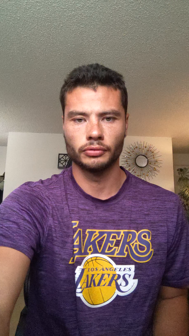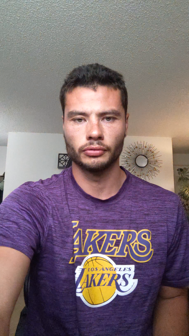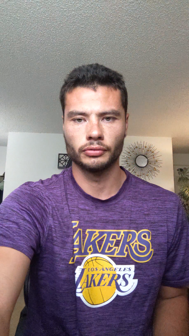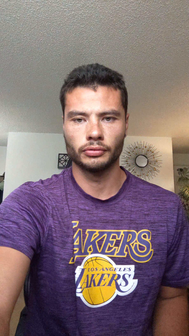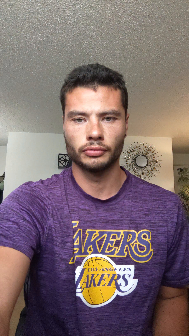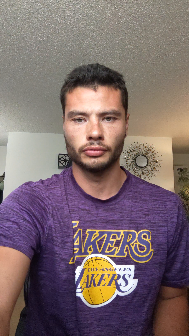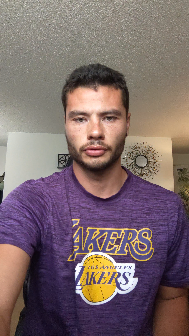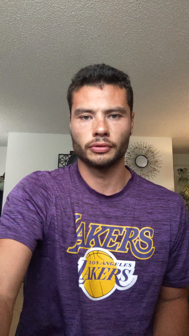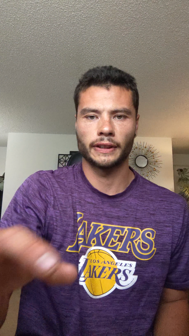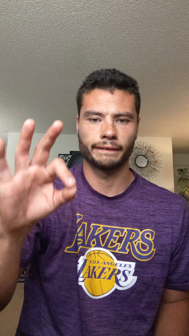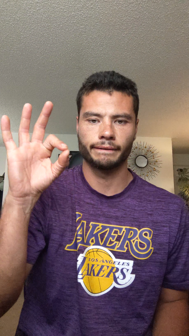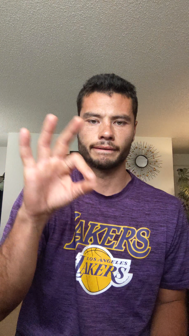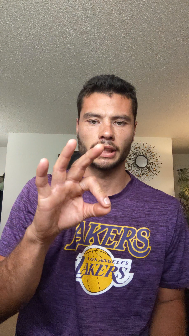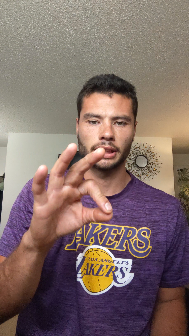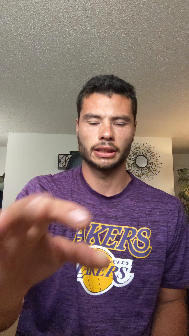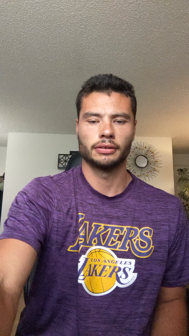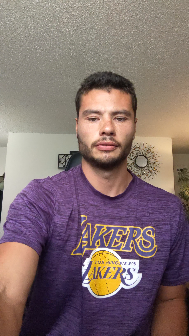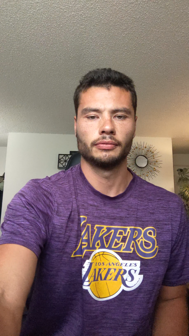fit